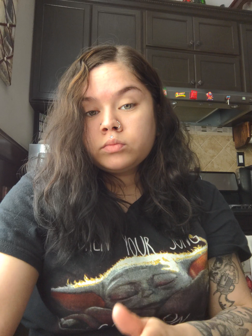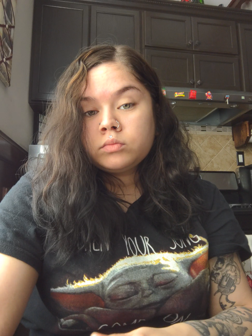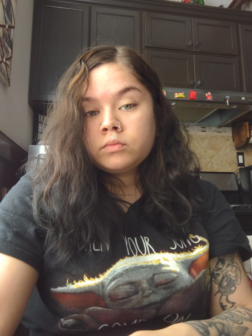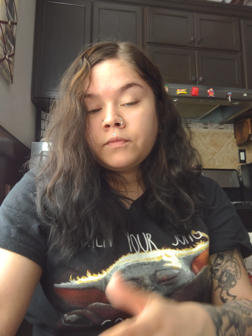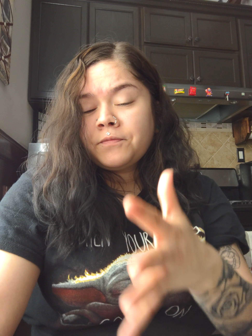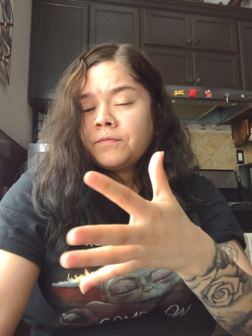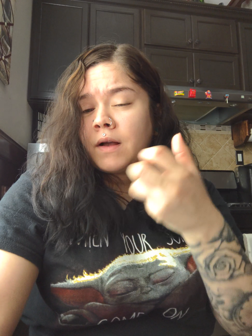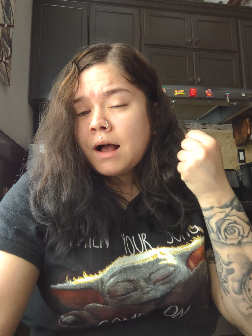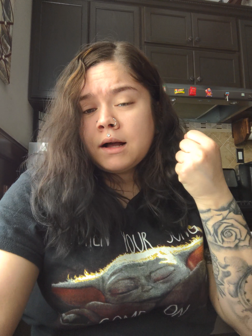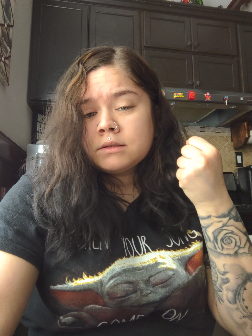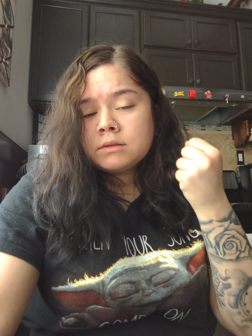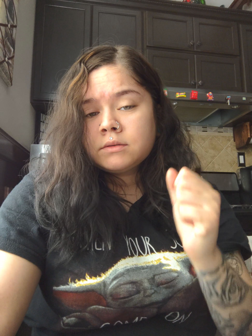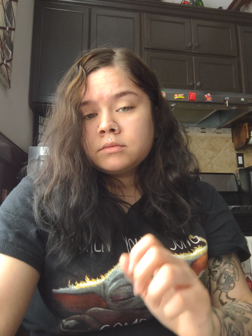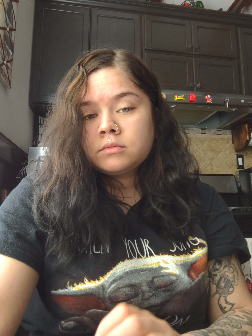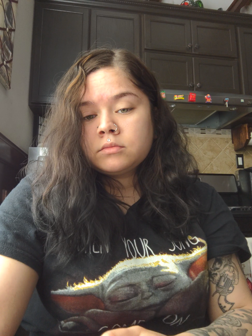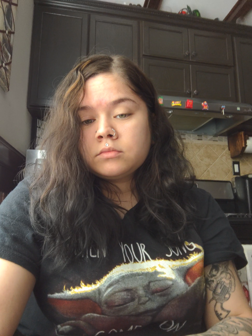fast